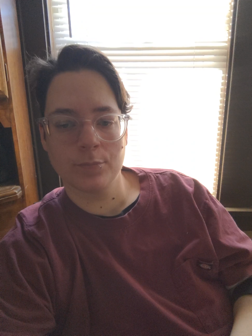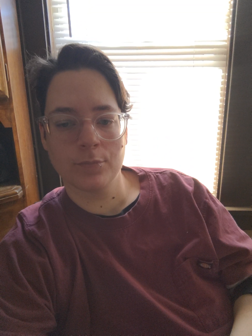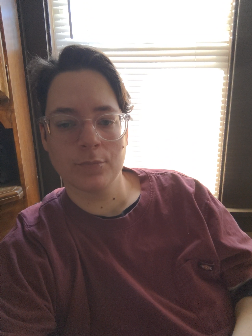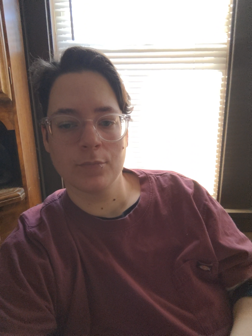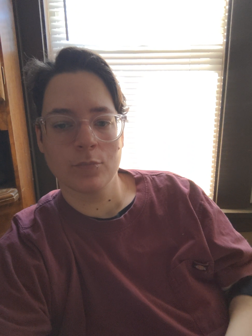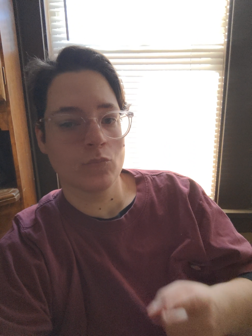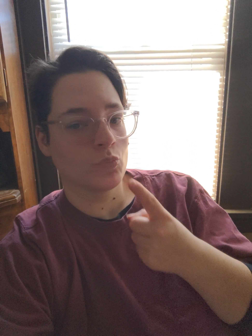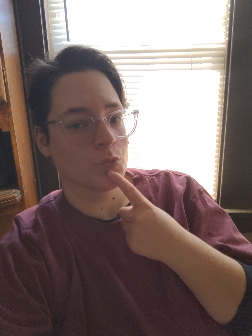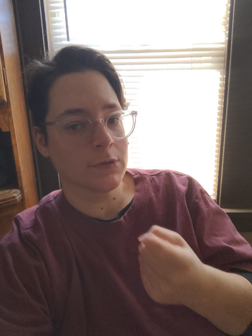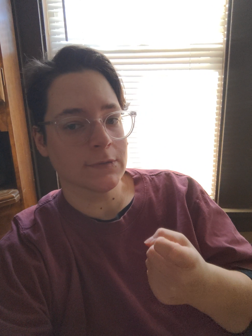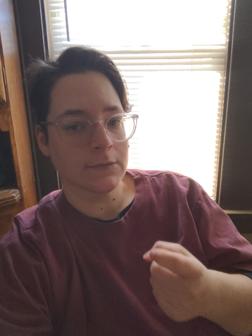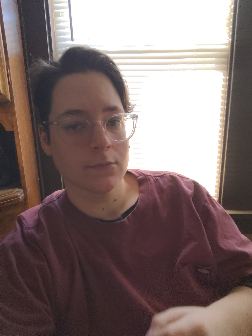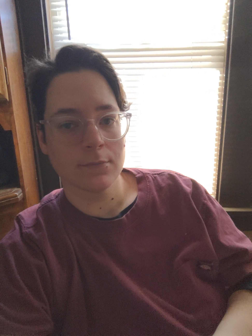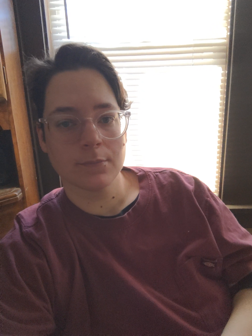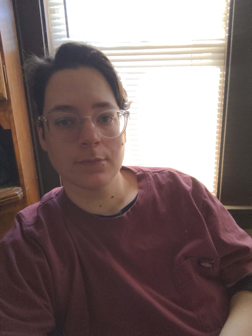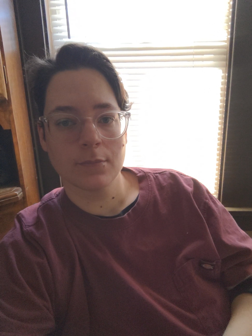red